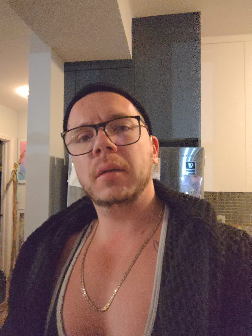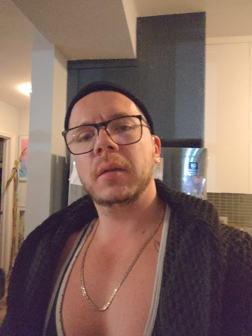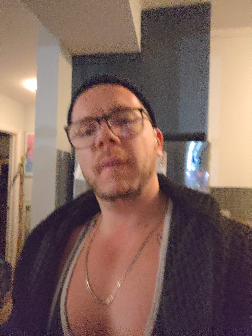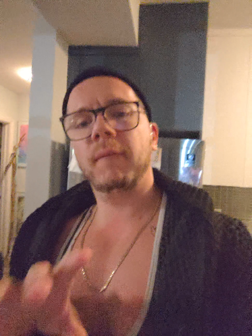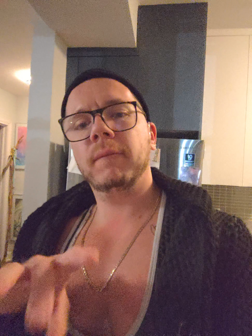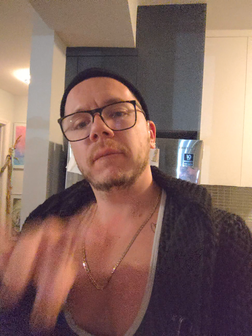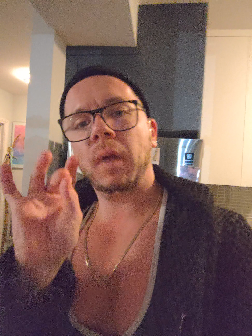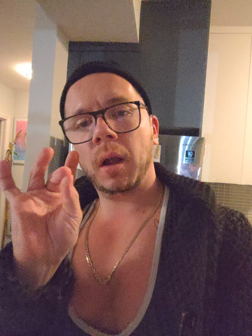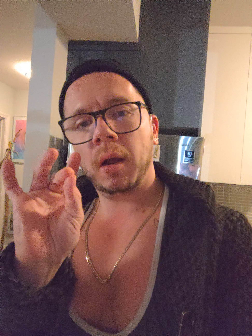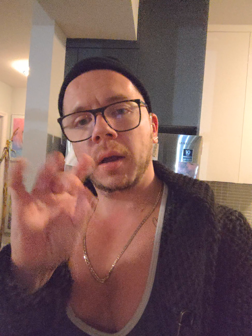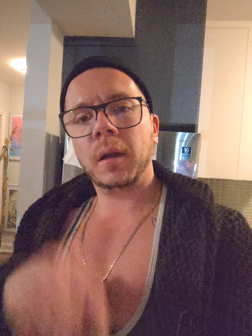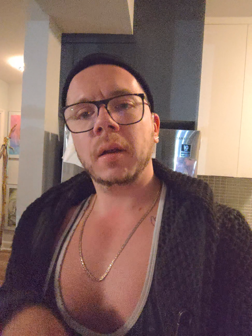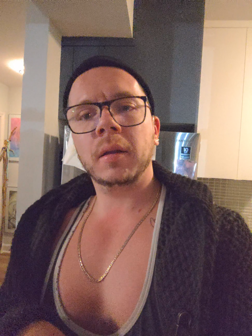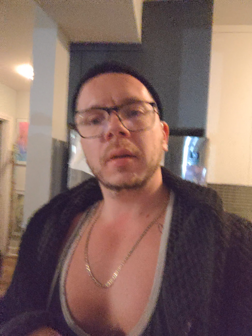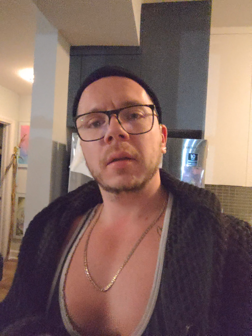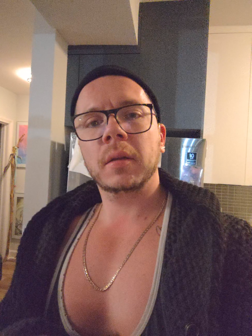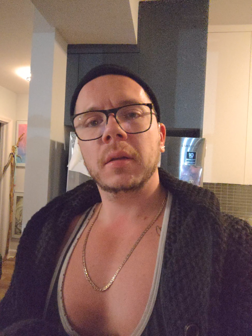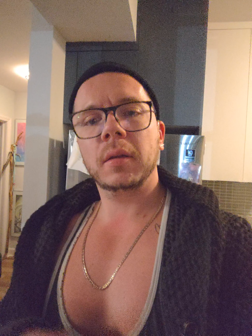find